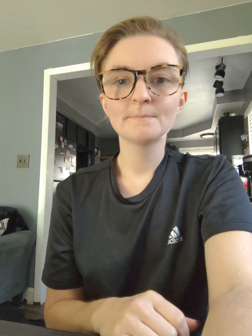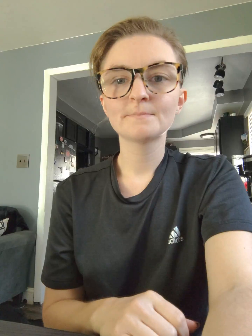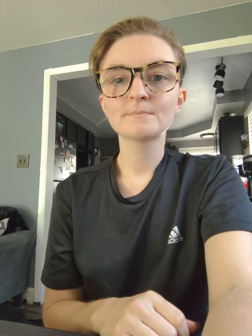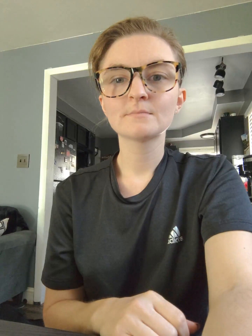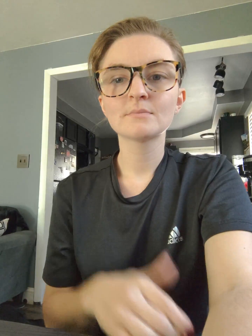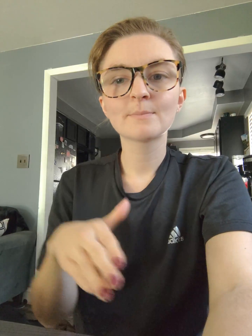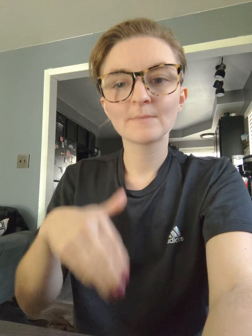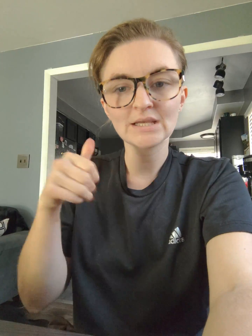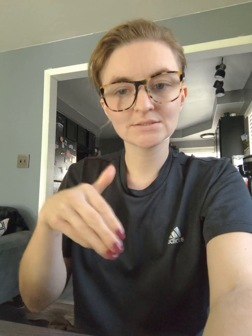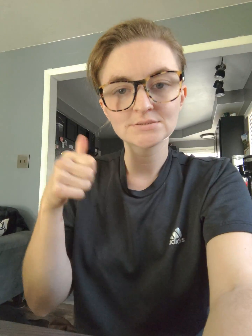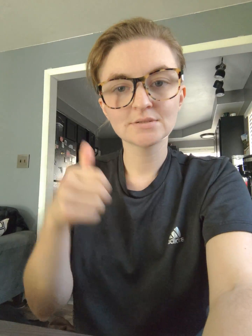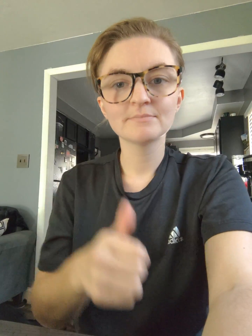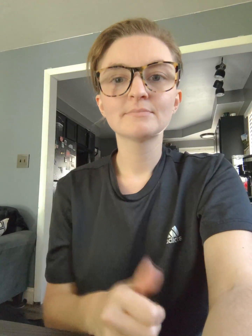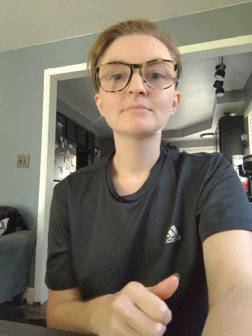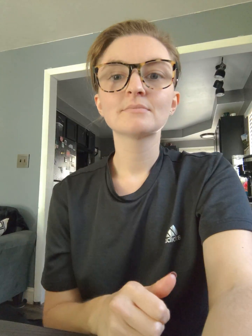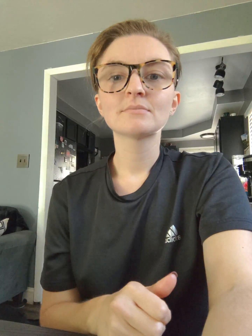pants